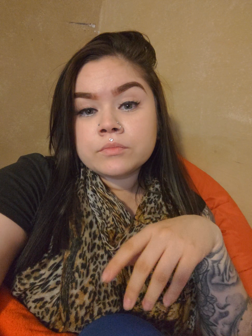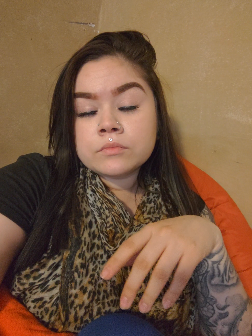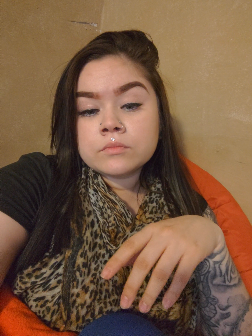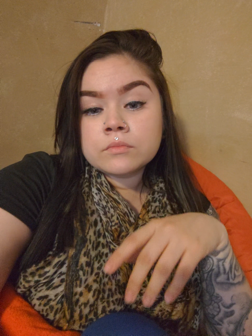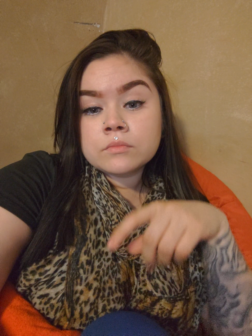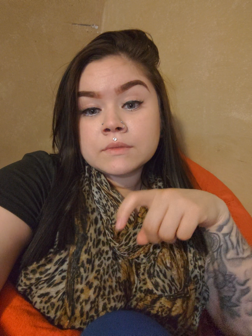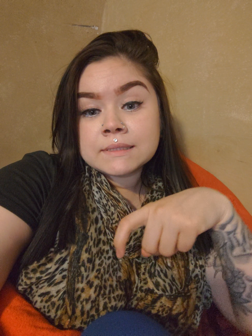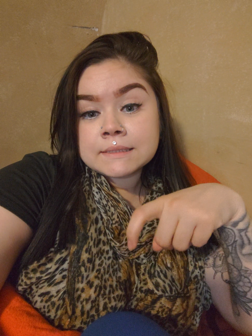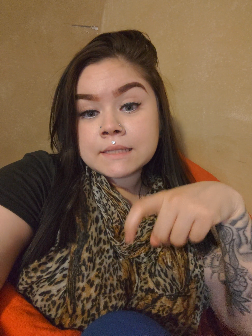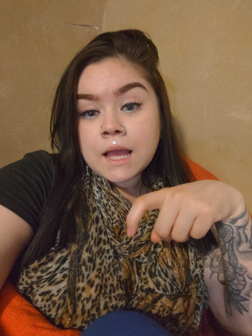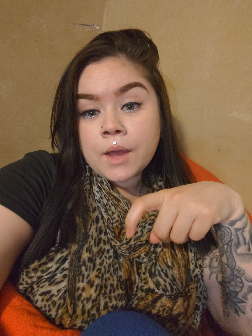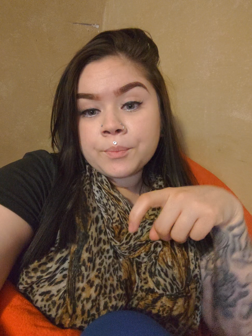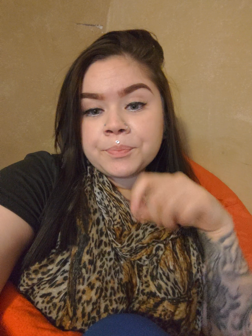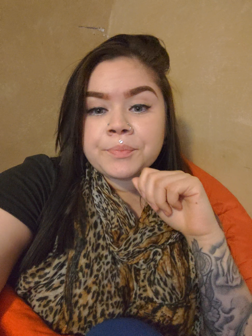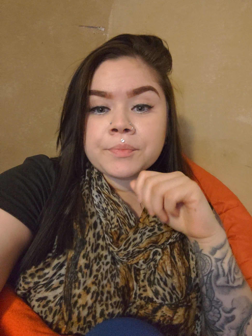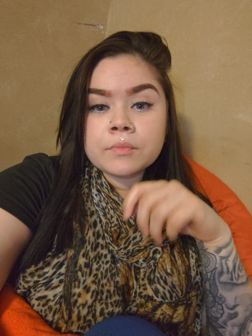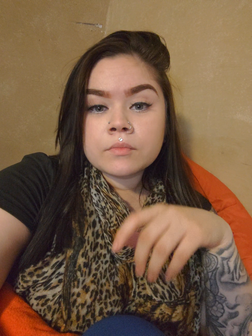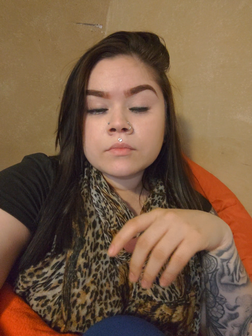time